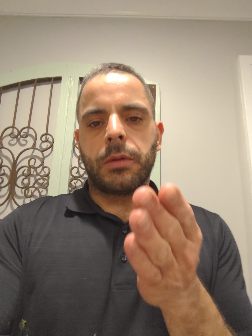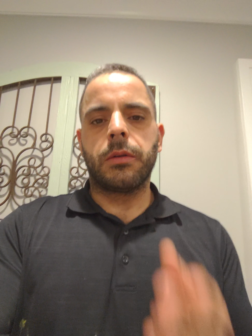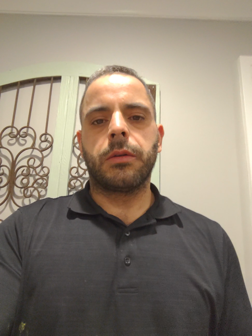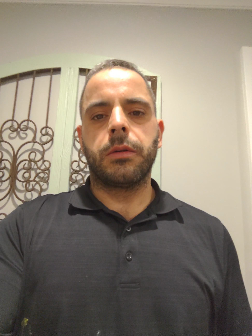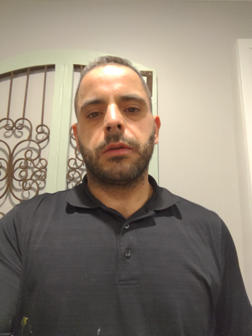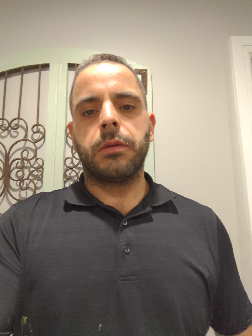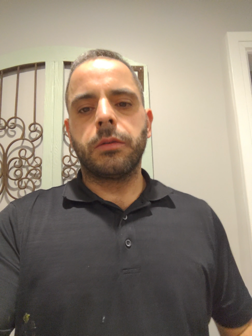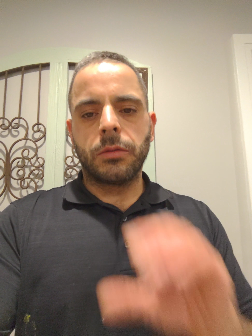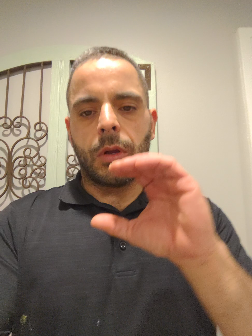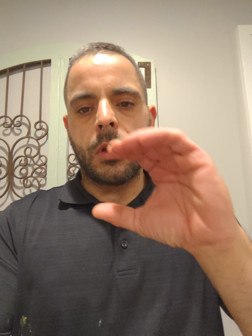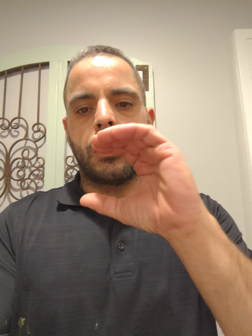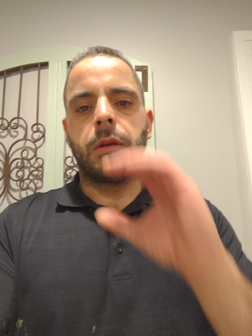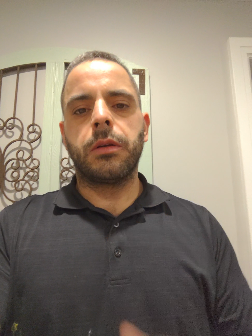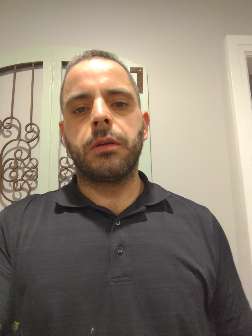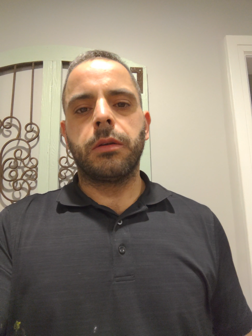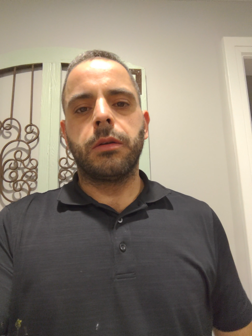chocolate